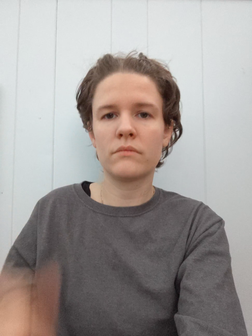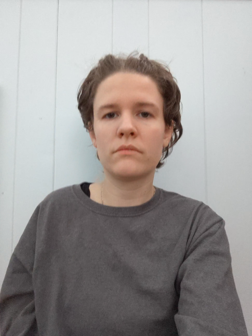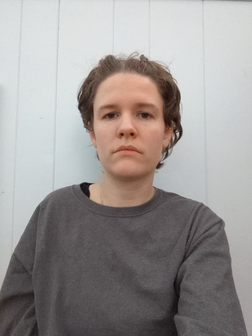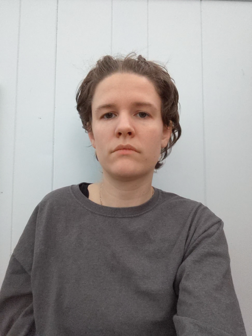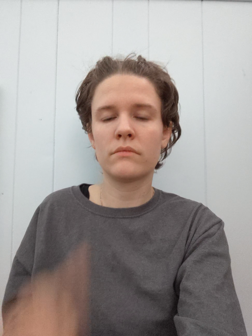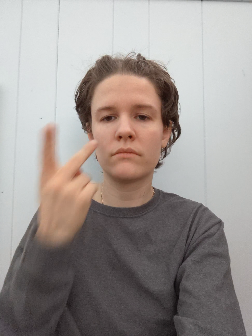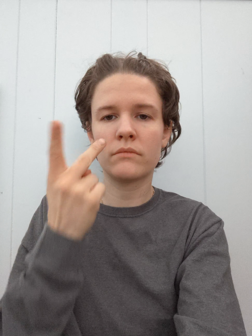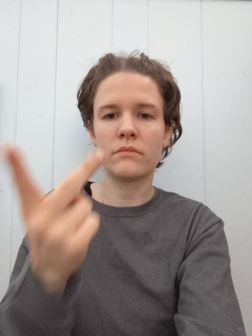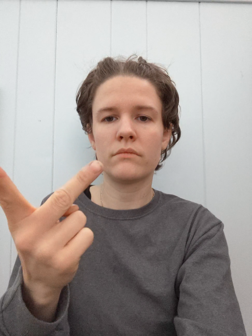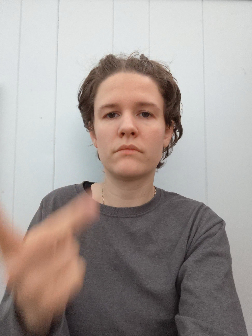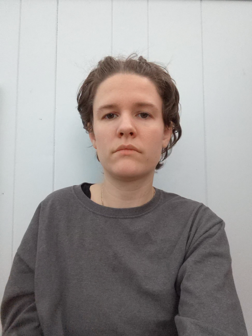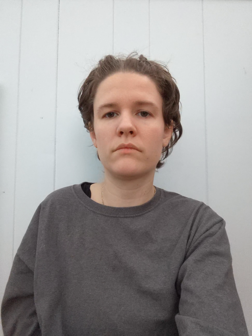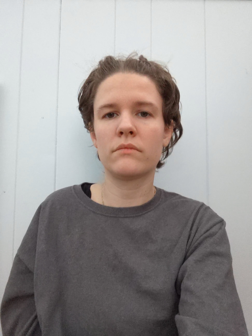see